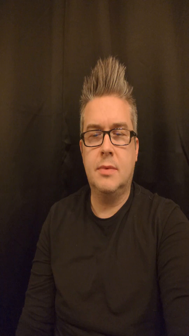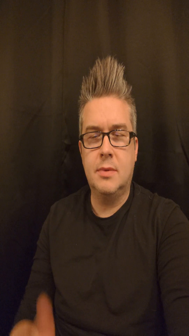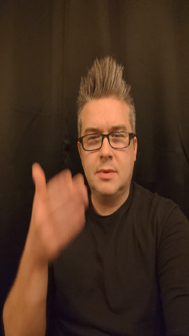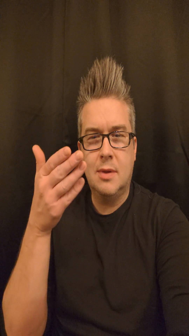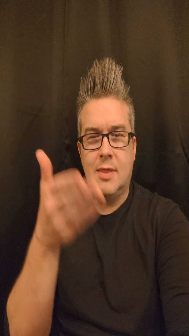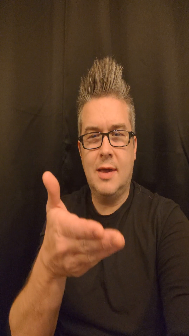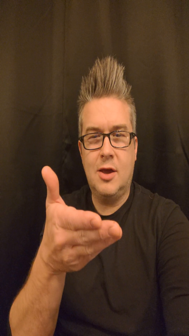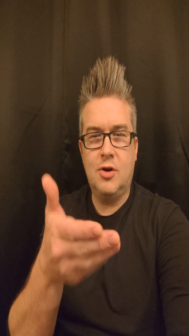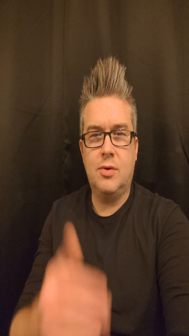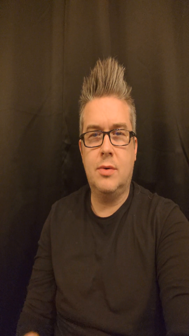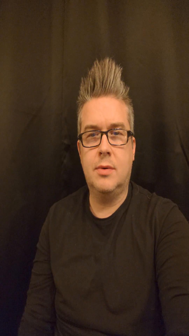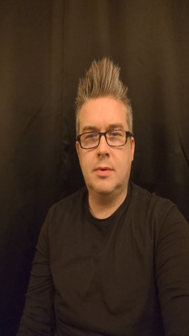there